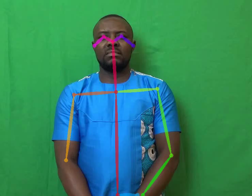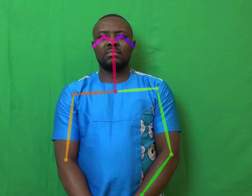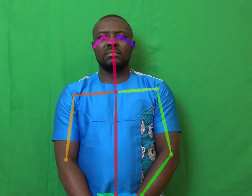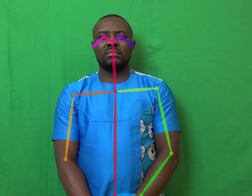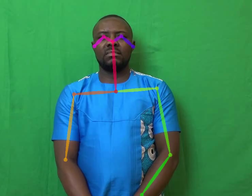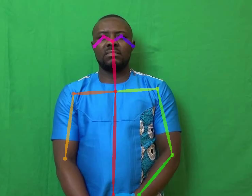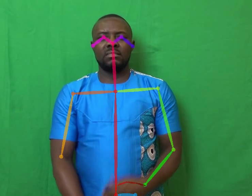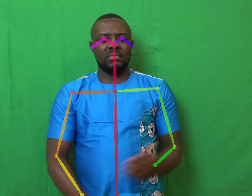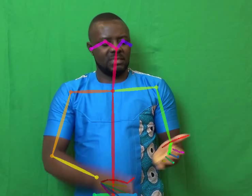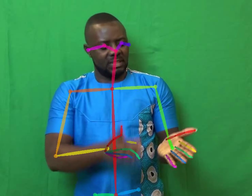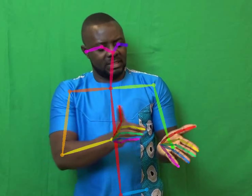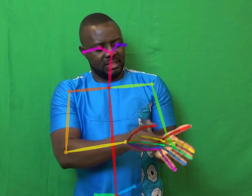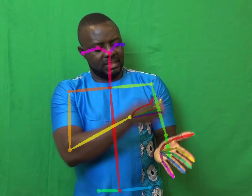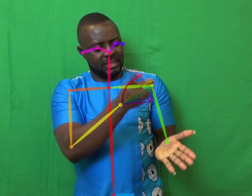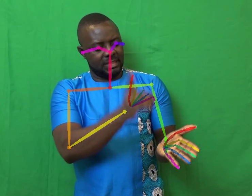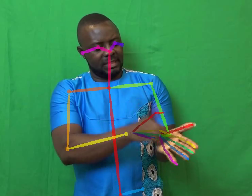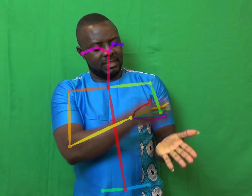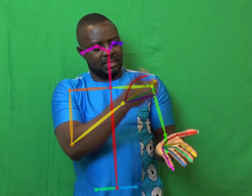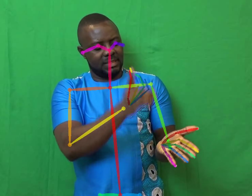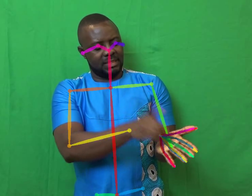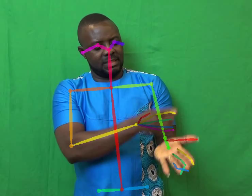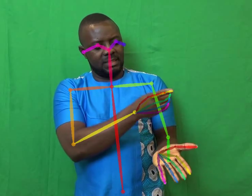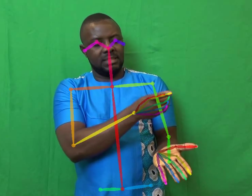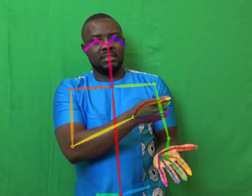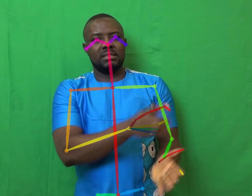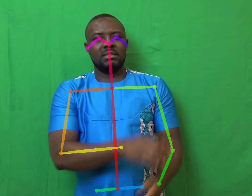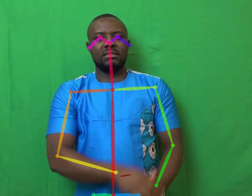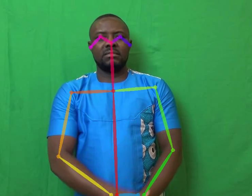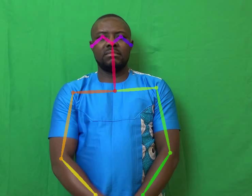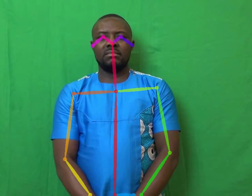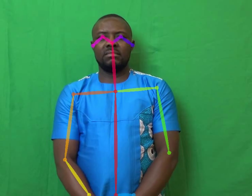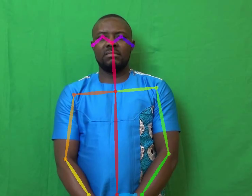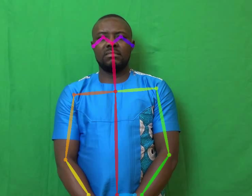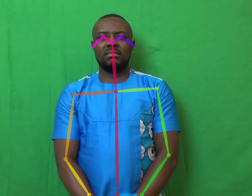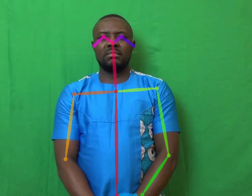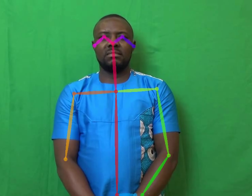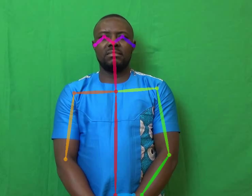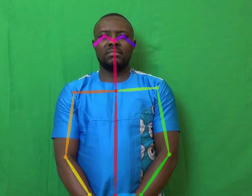dictionary